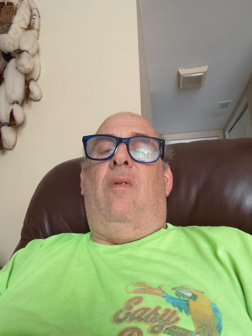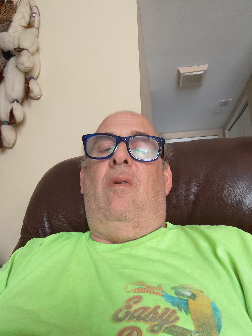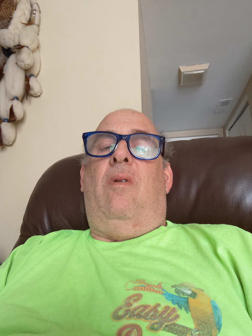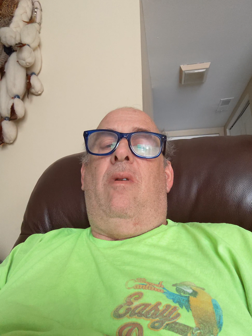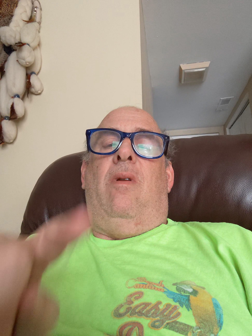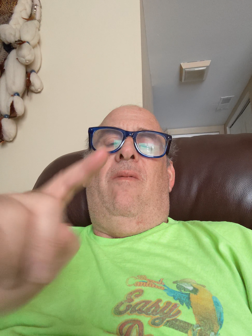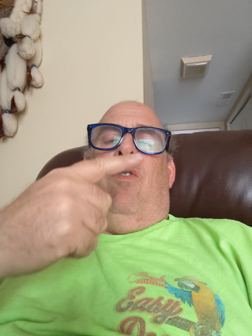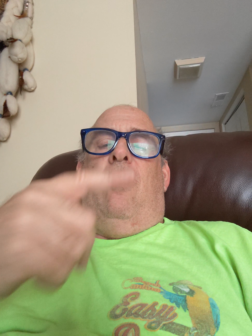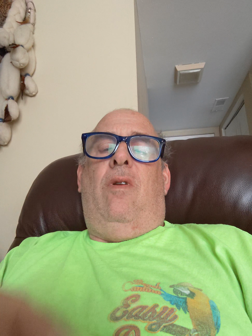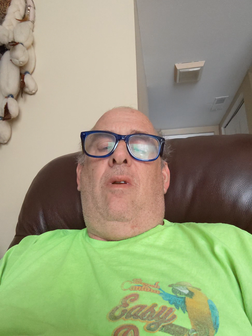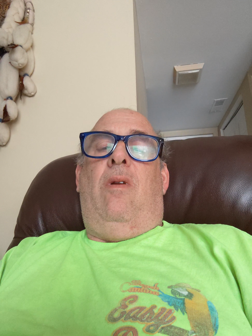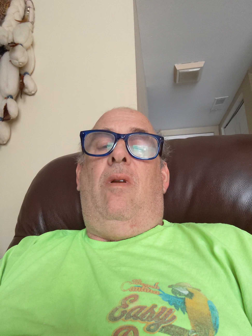first